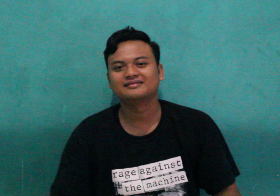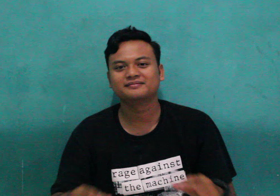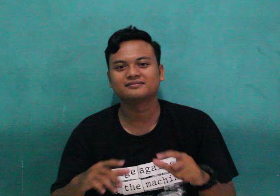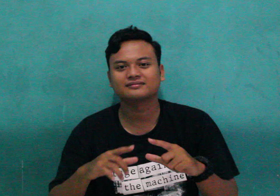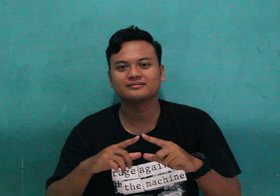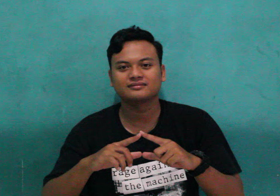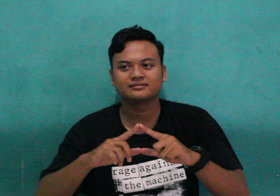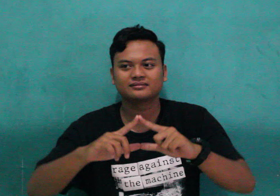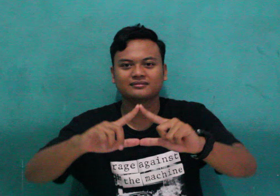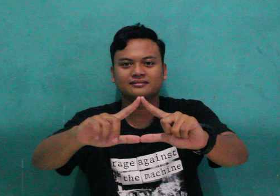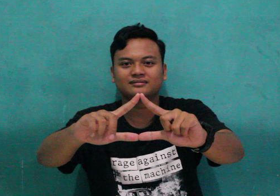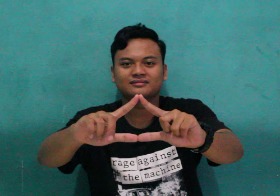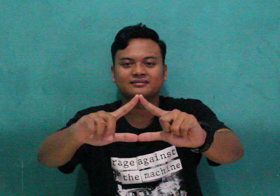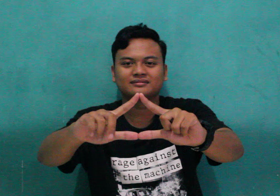A